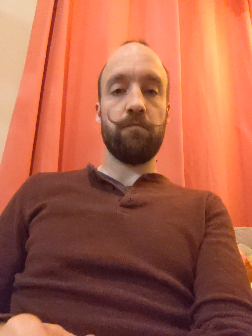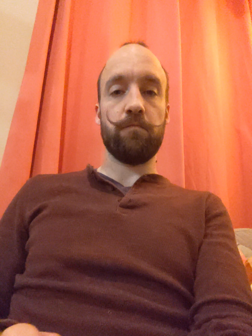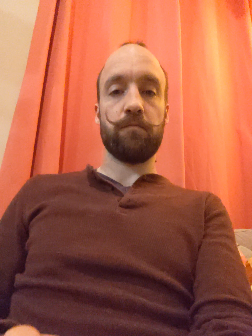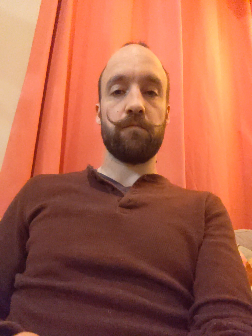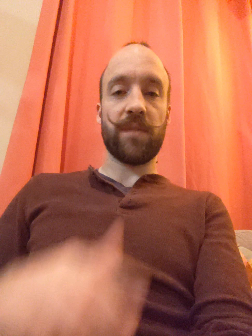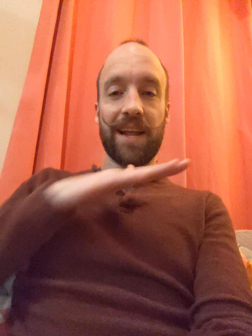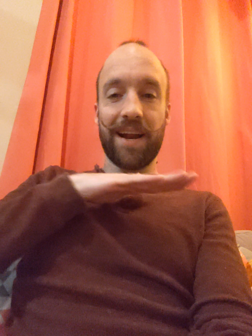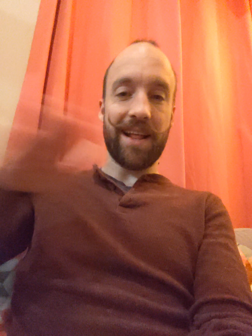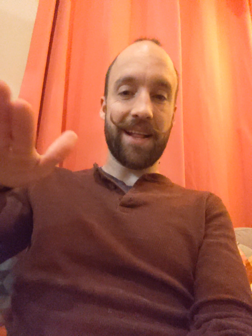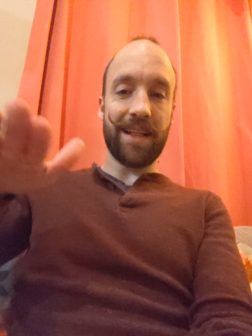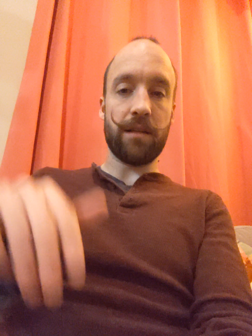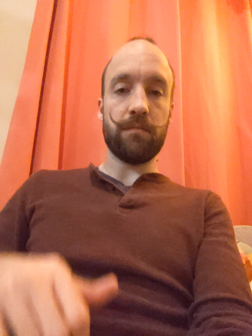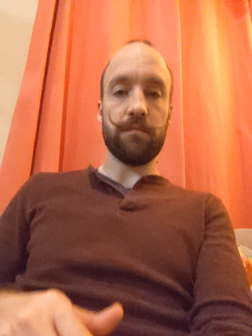clean